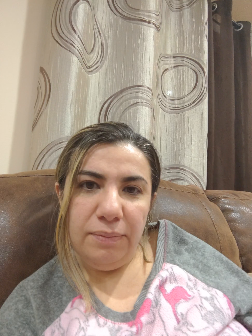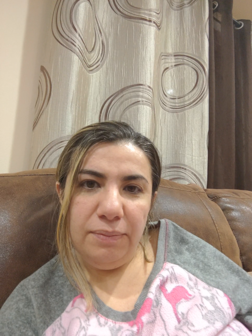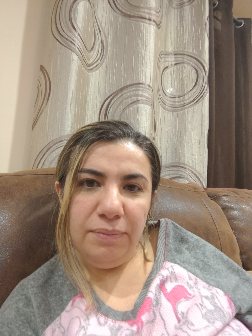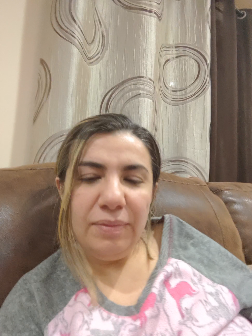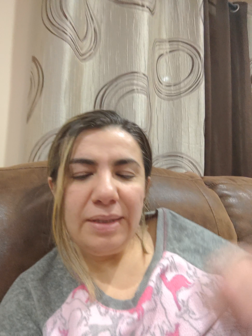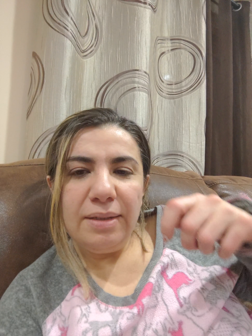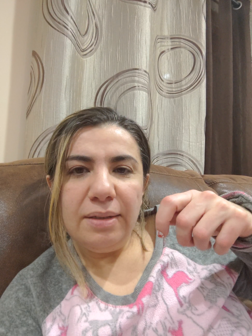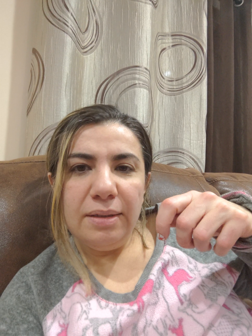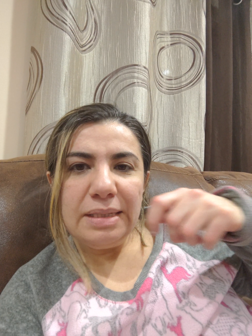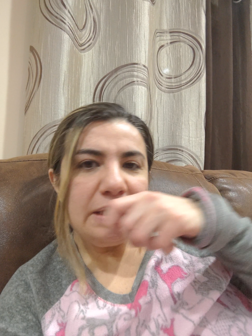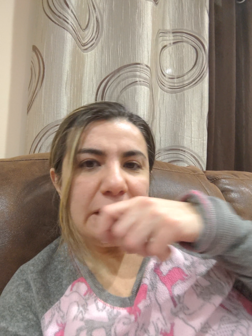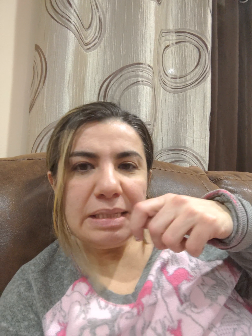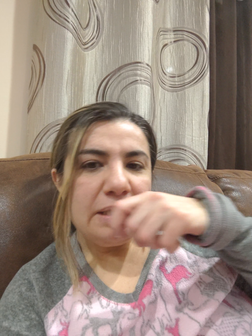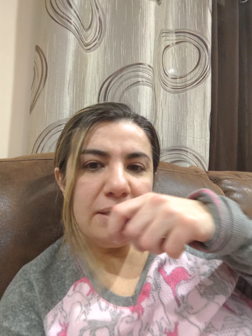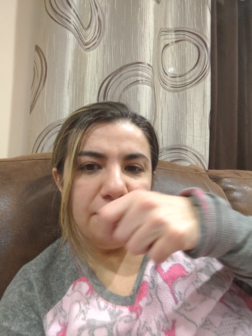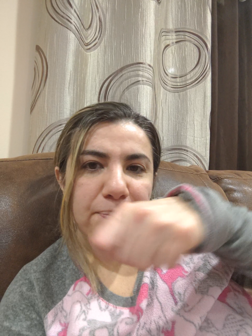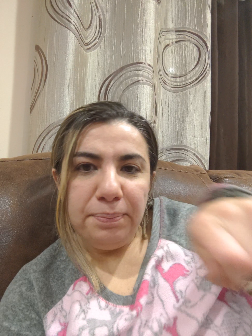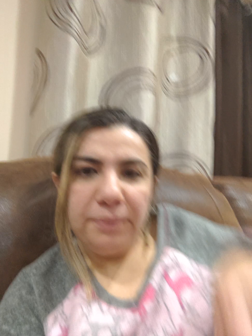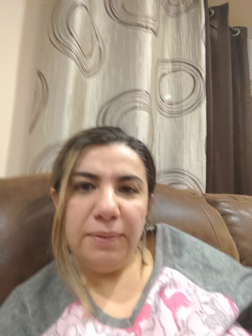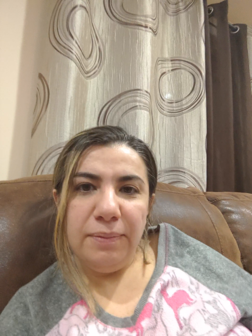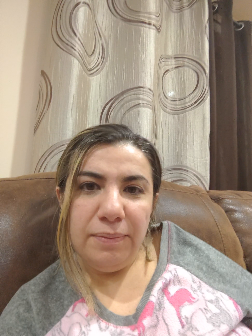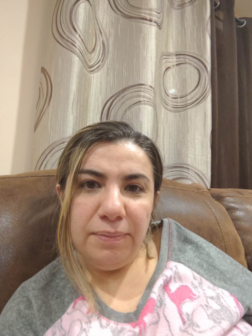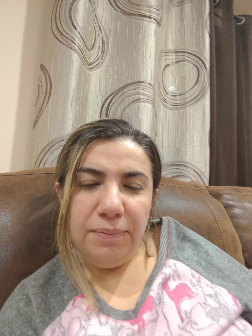toothbrush